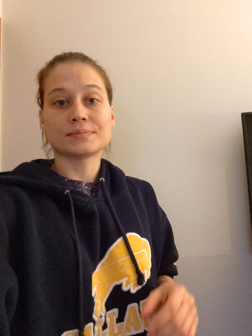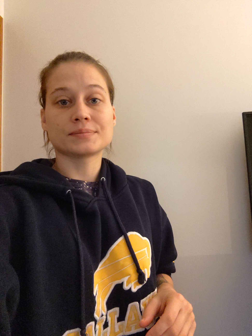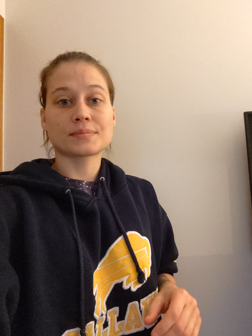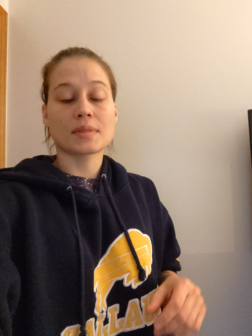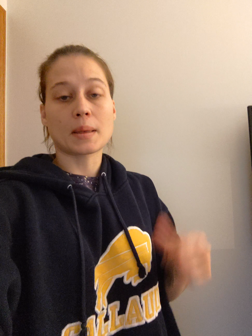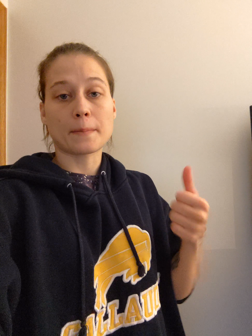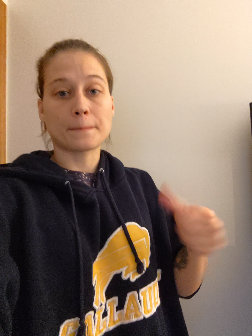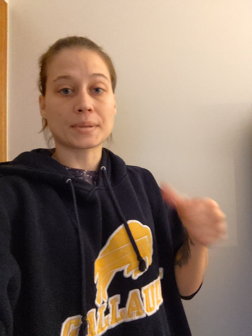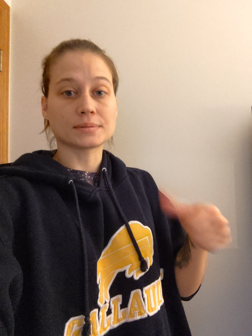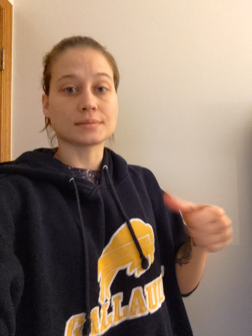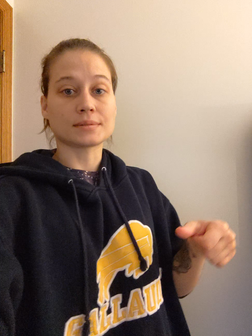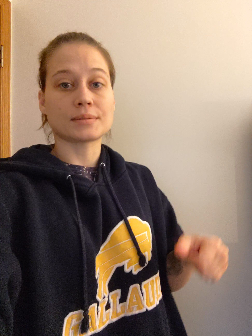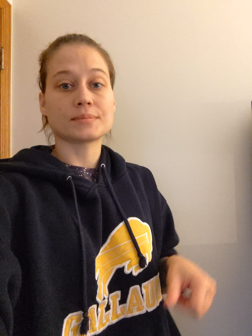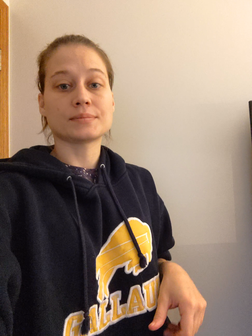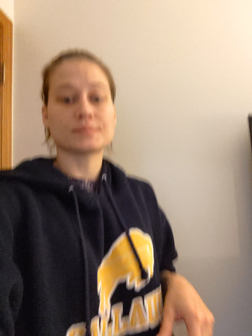puzzle